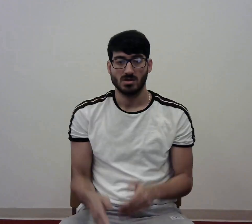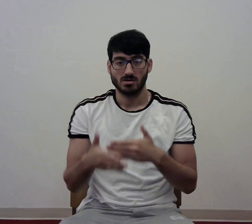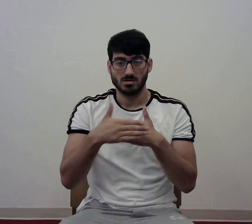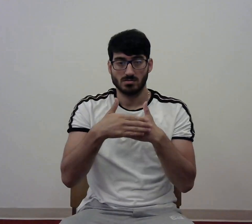qapı